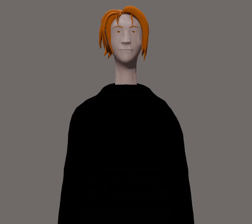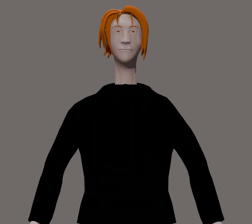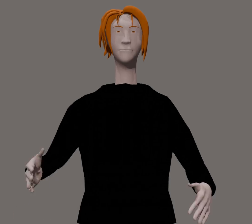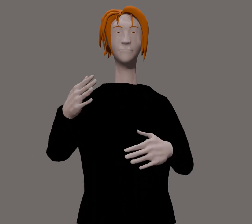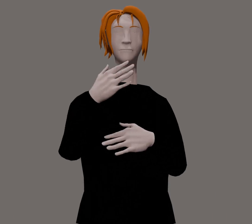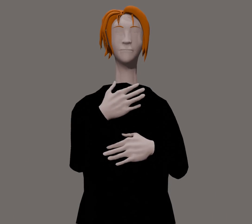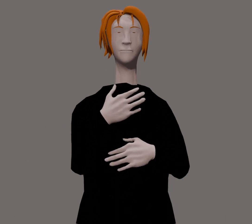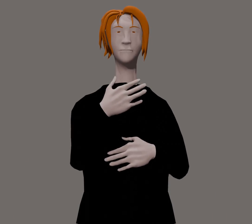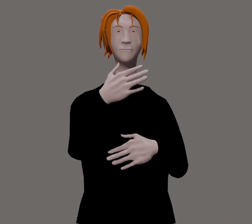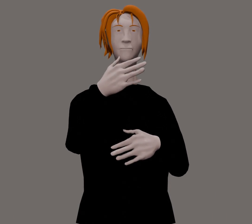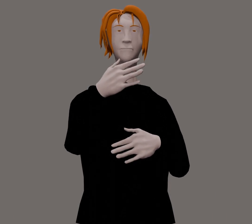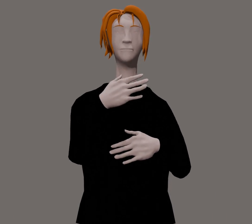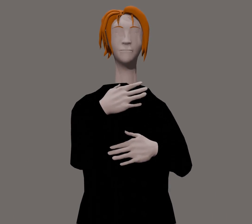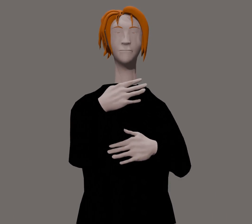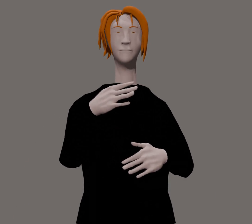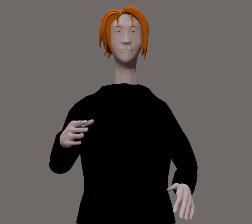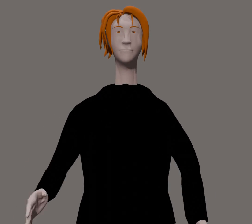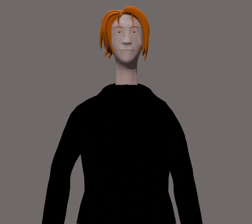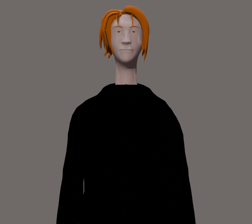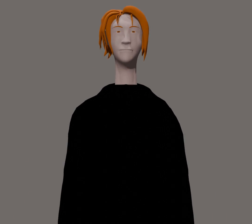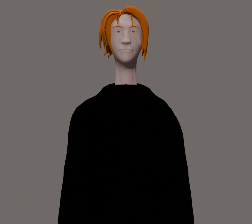Breathe